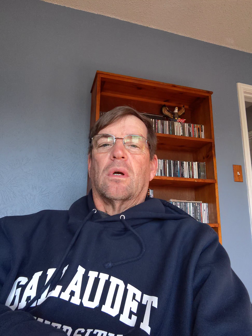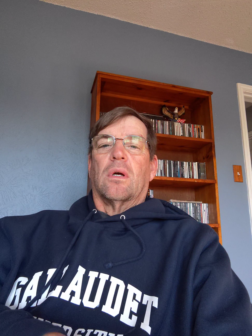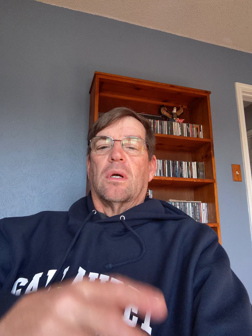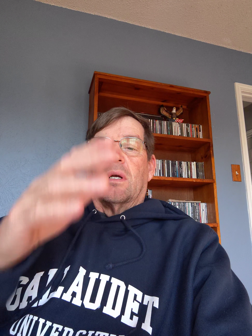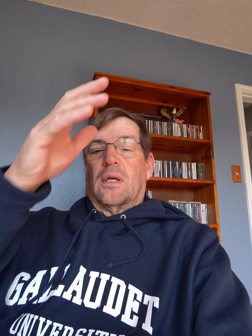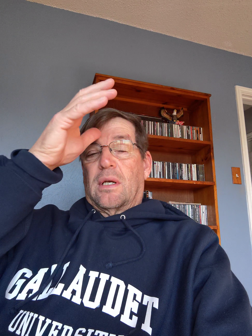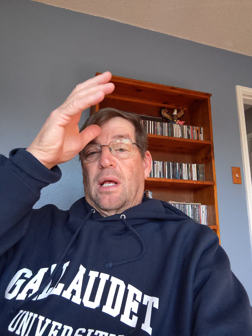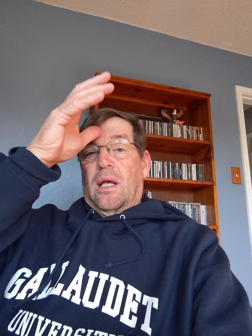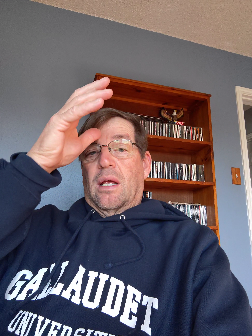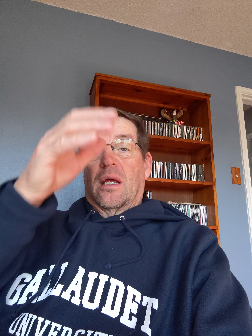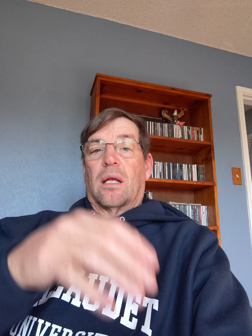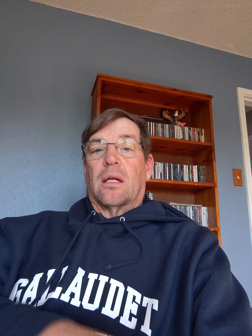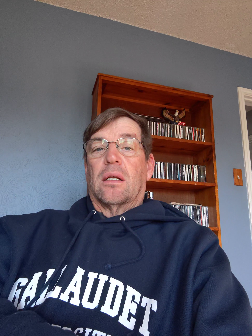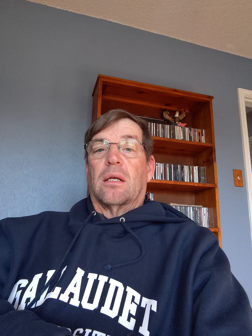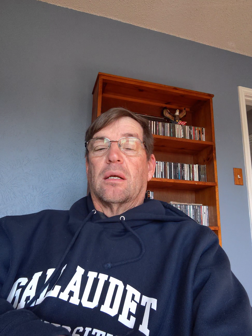dad